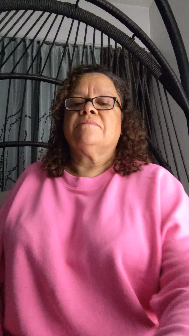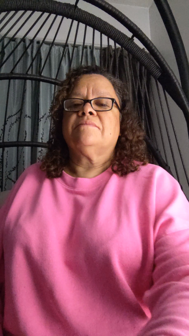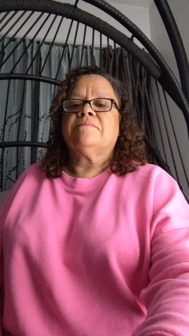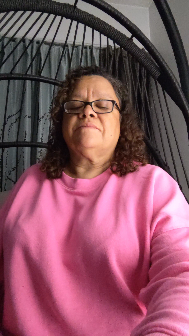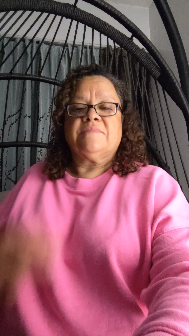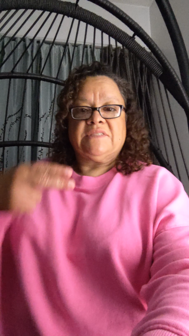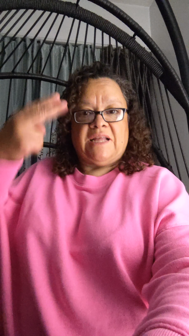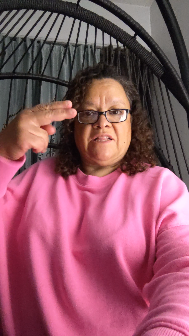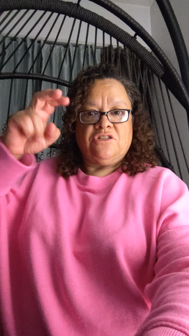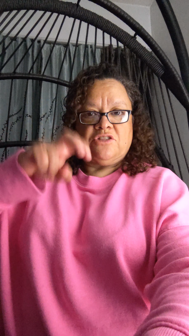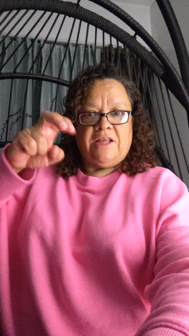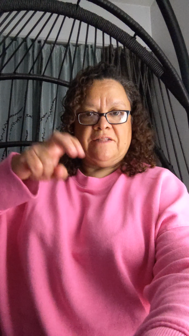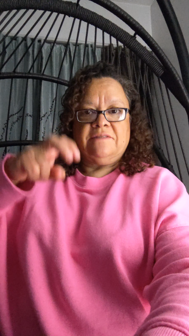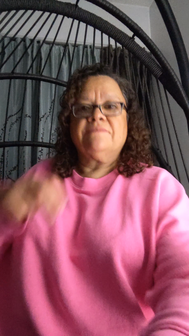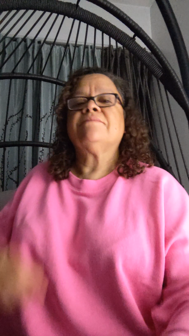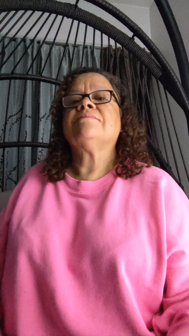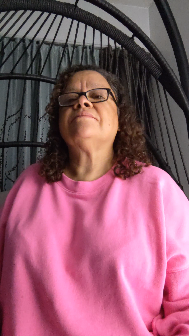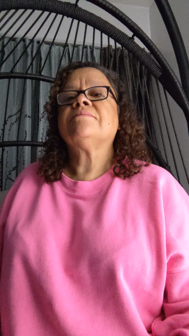high chair